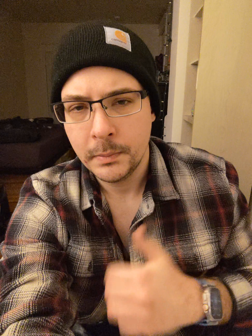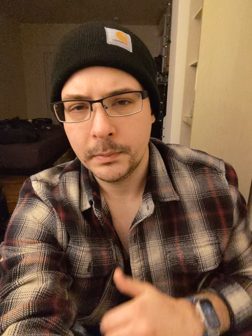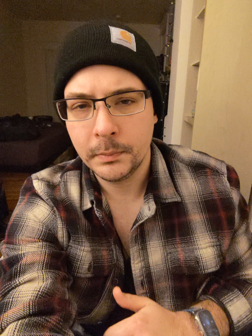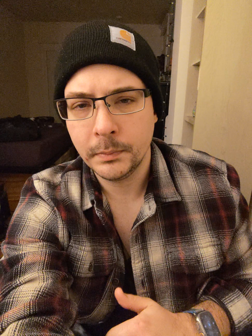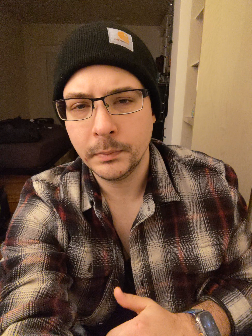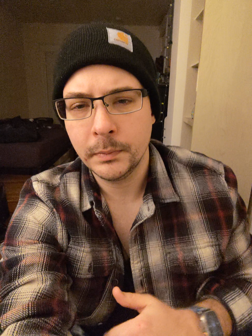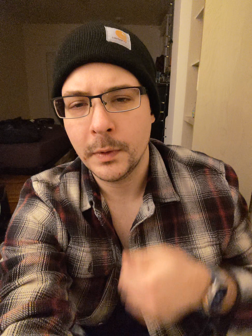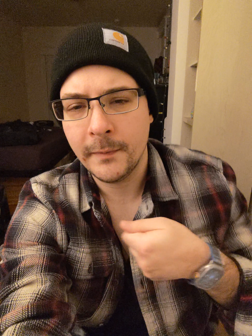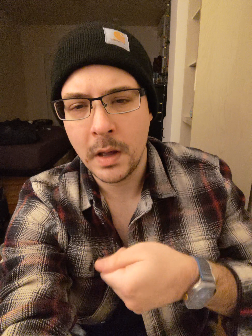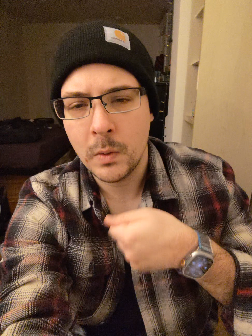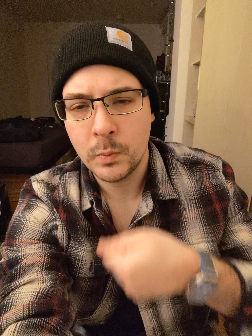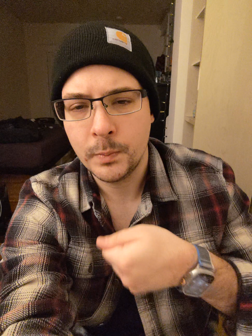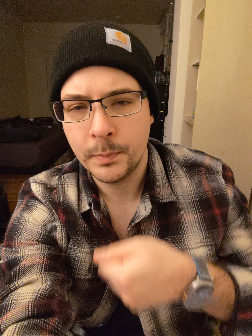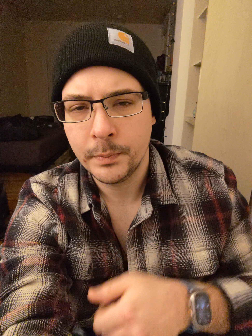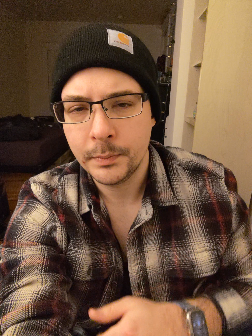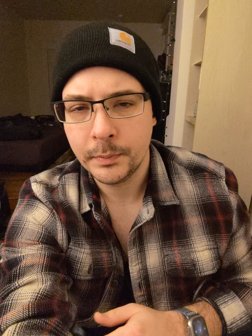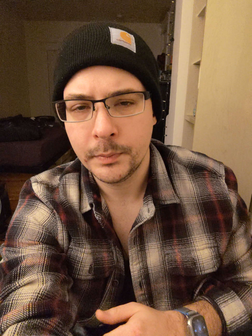vacuum